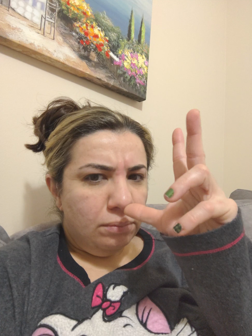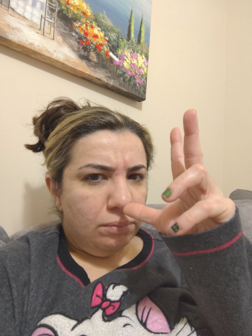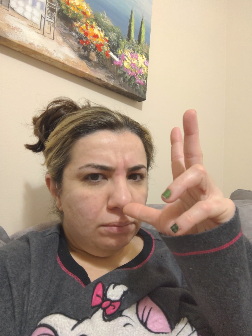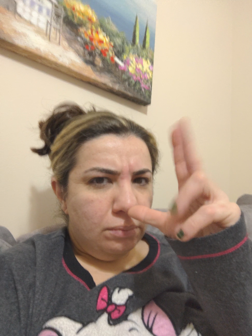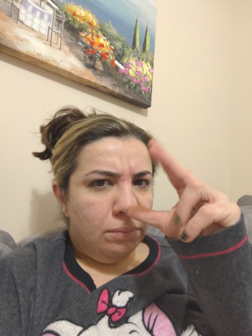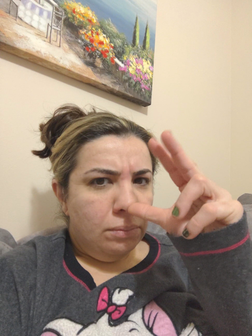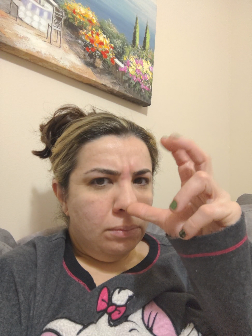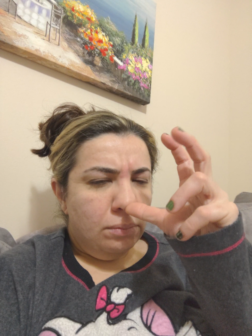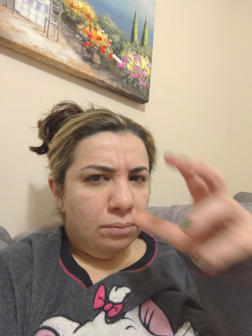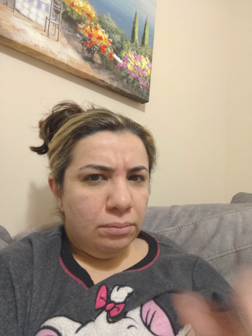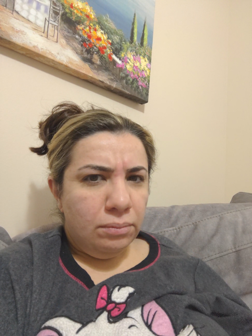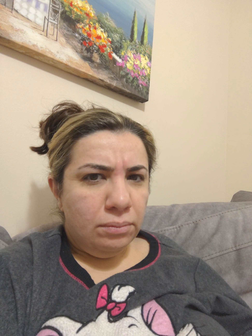bug